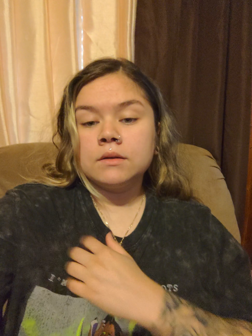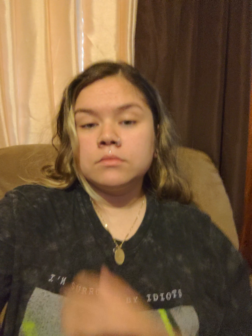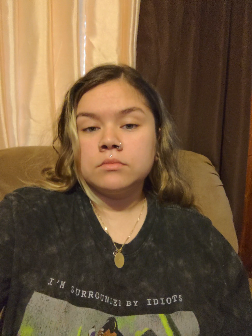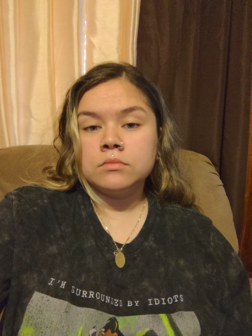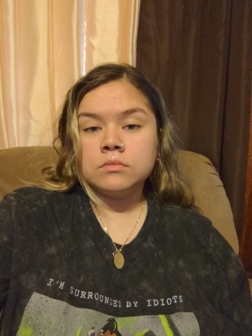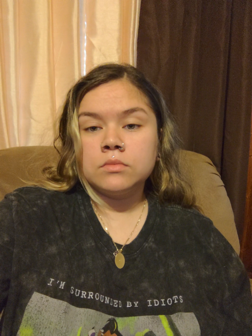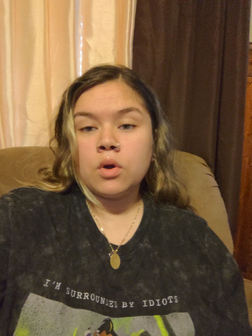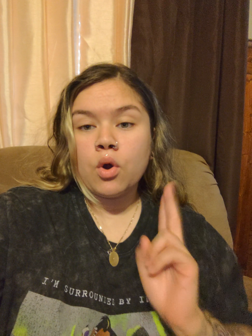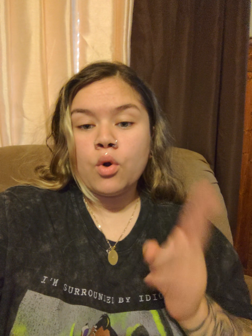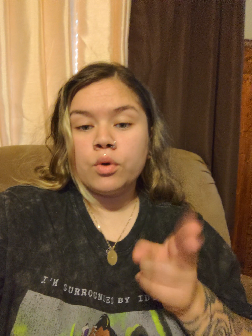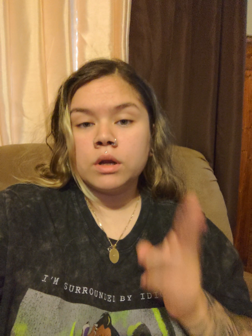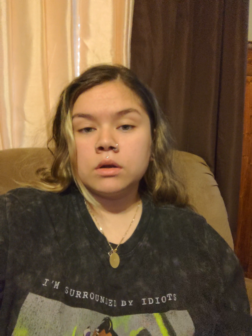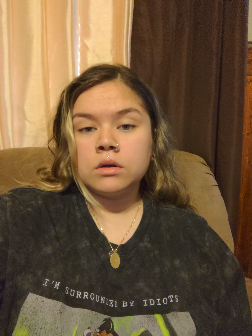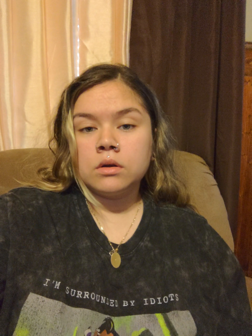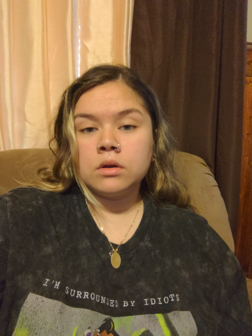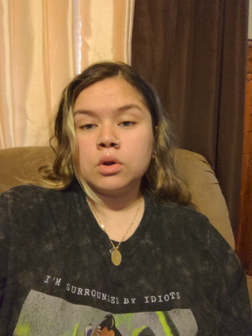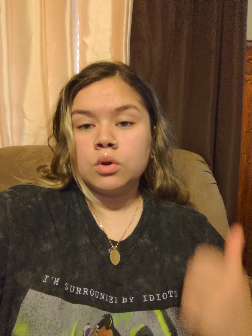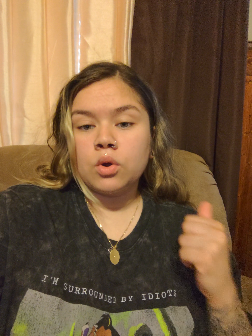hurry